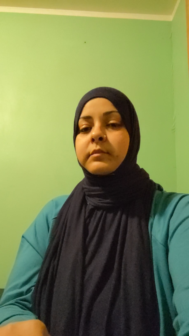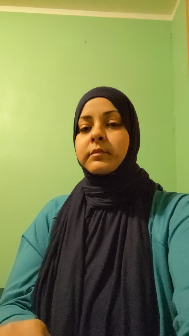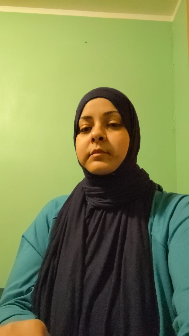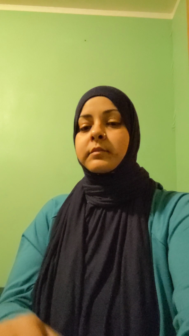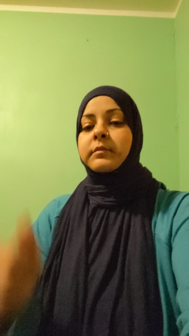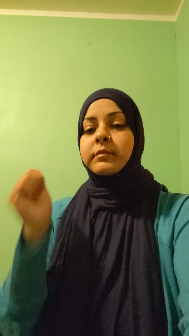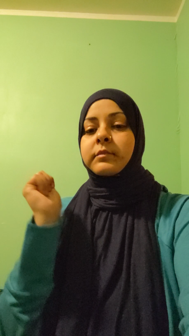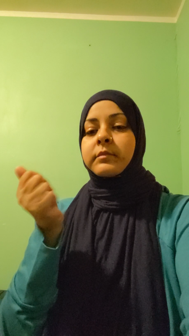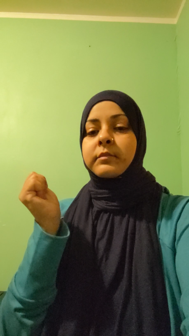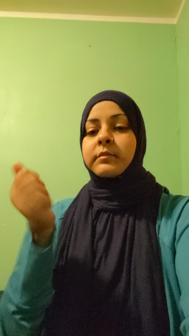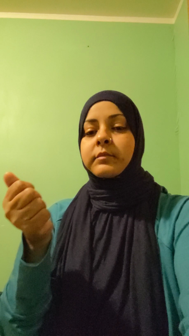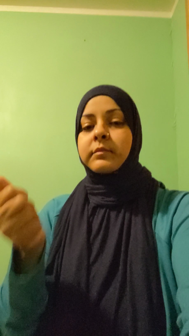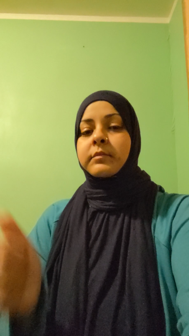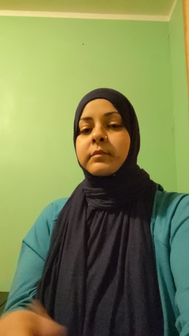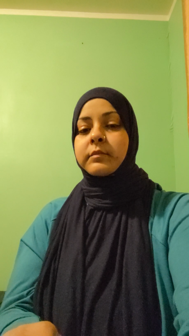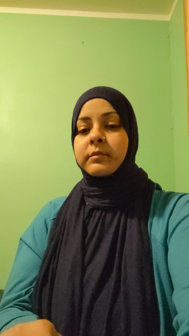bat